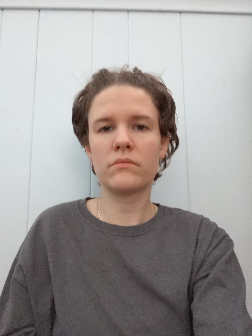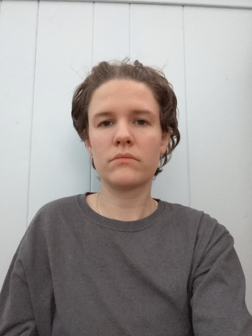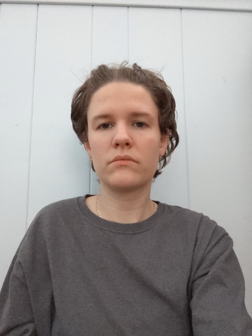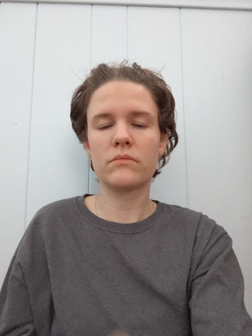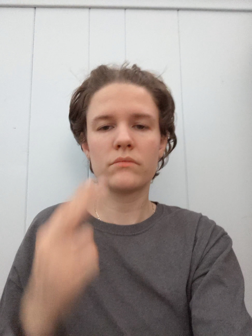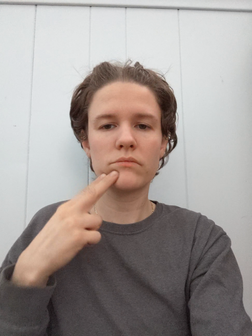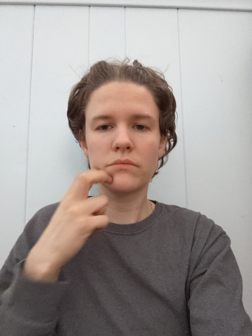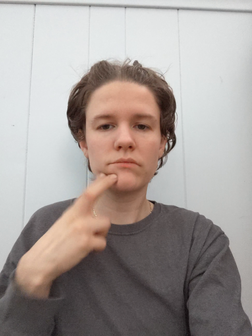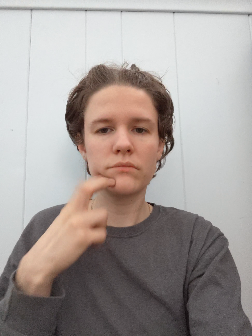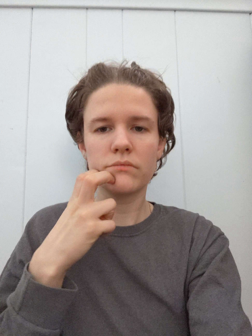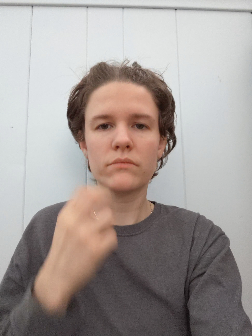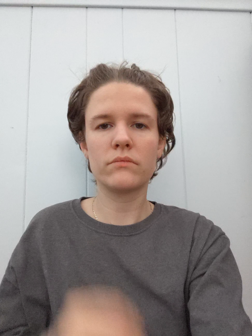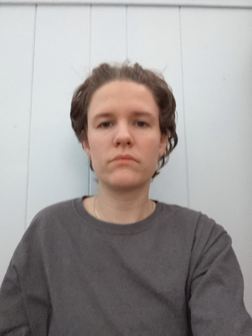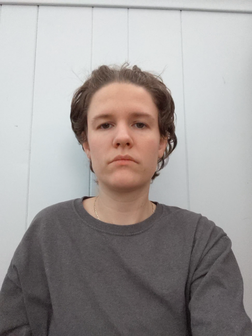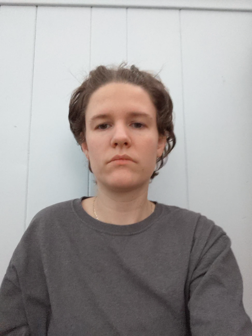gum